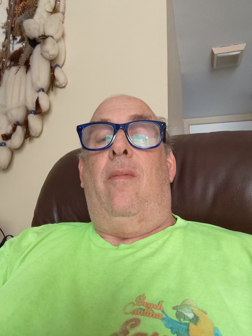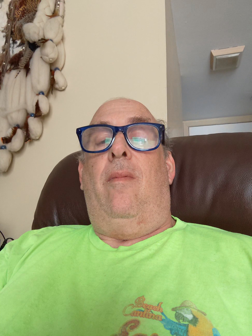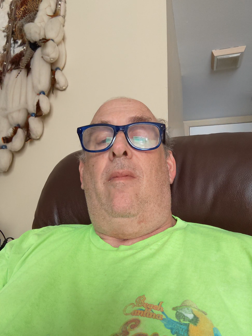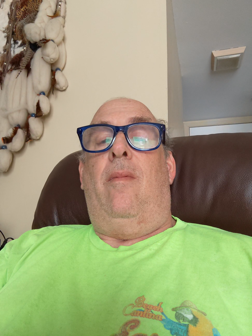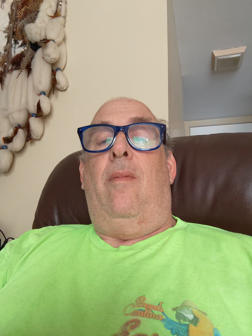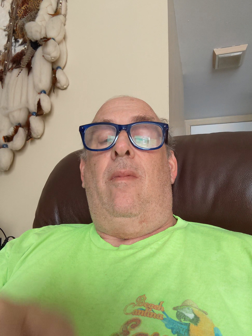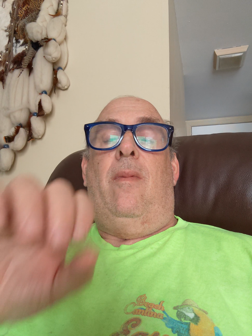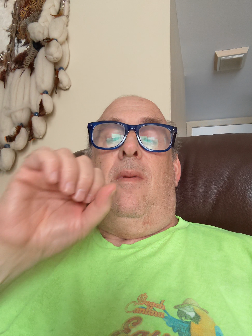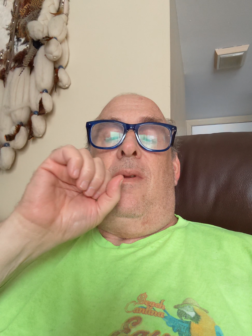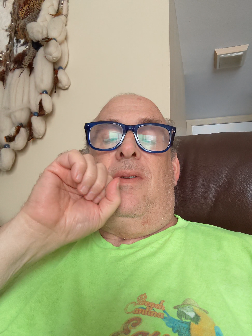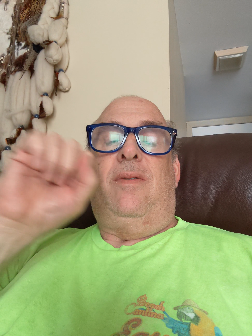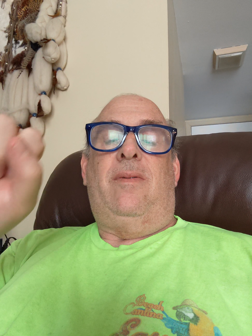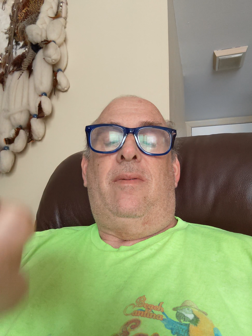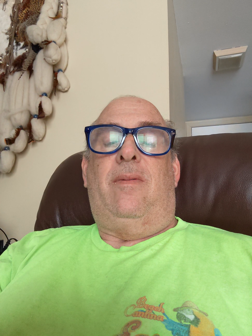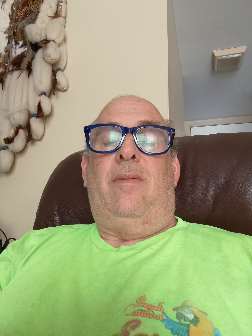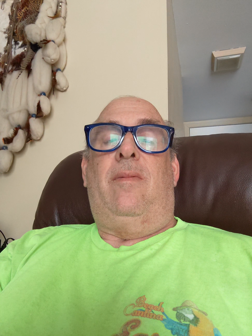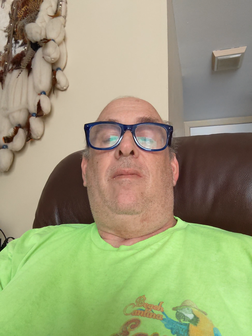carrot